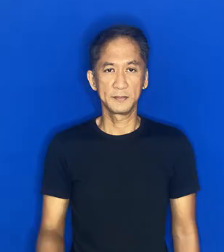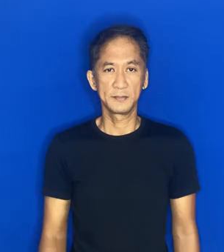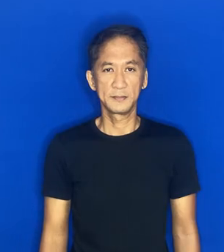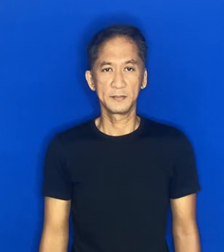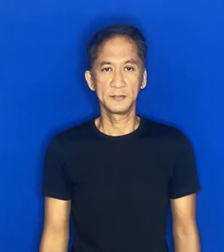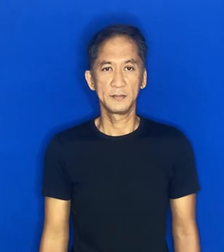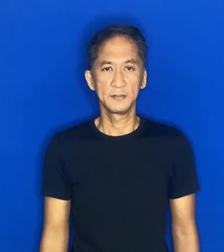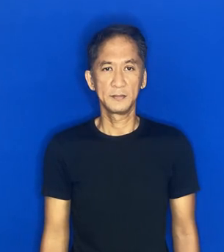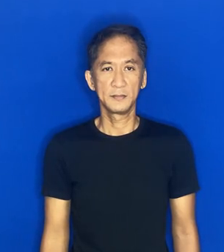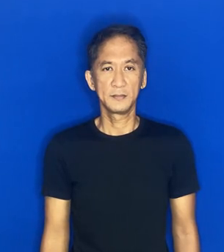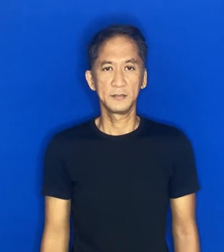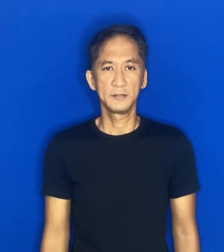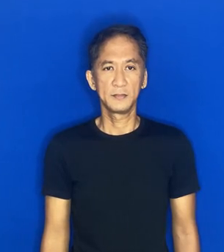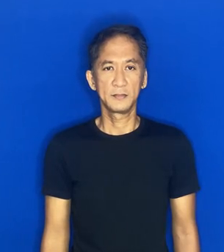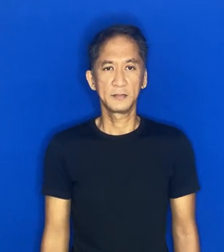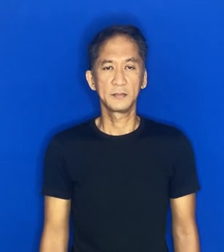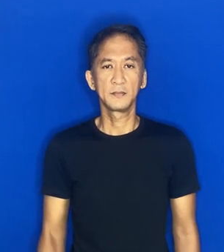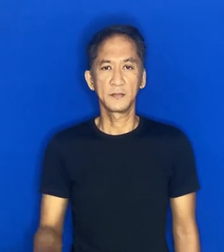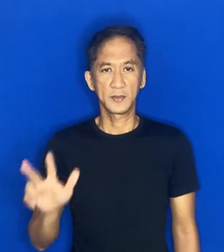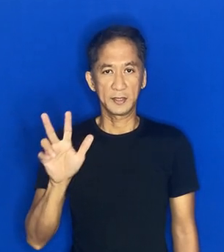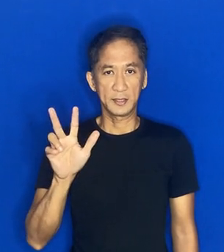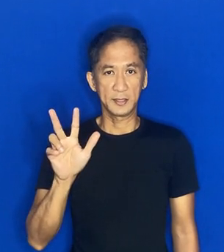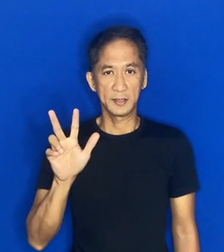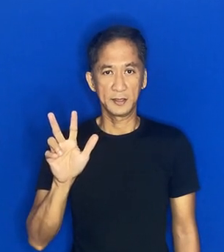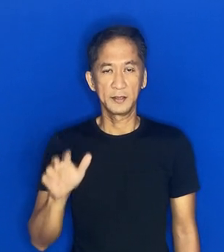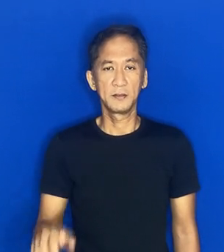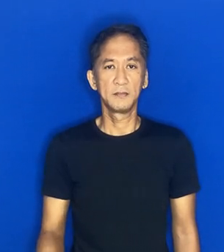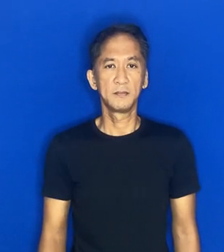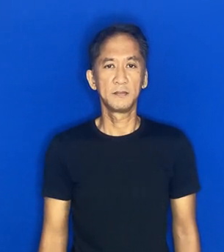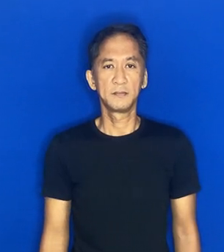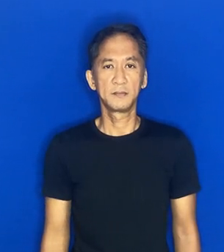three